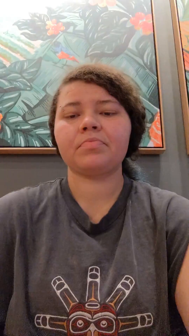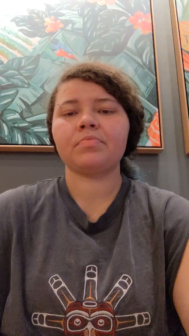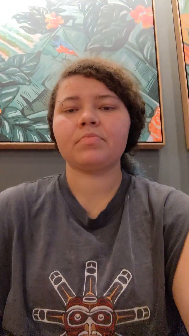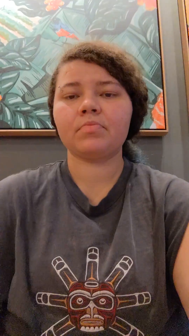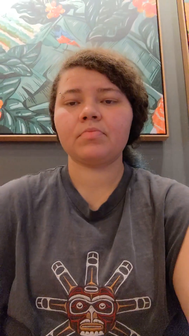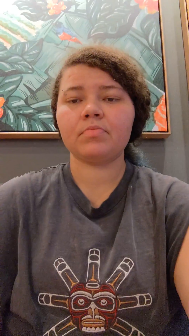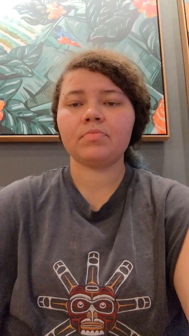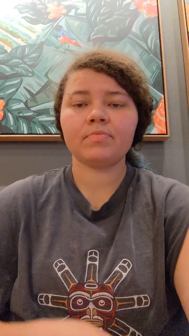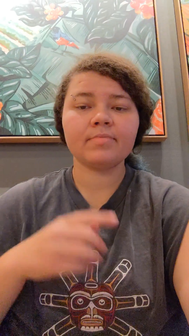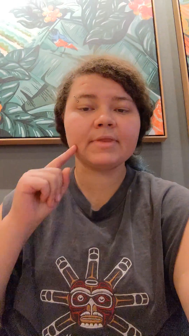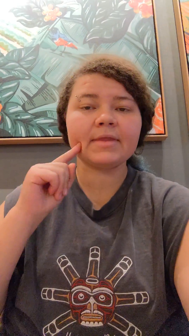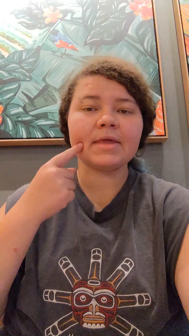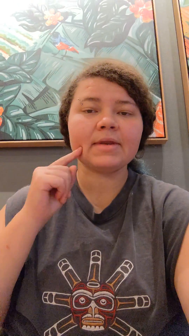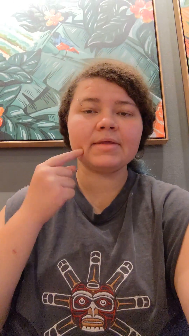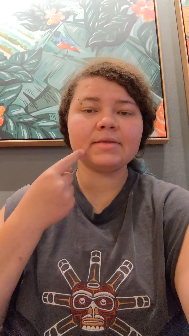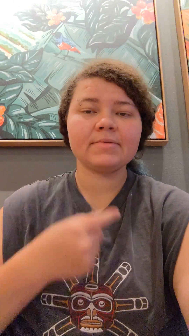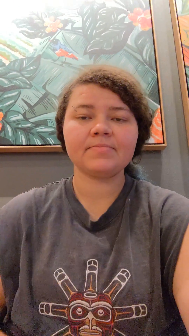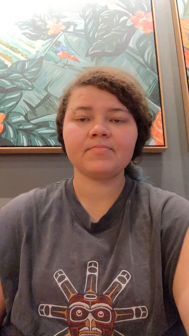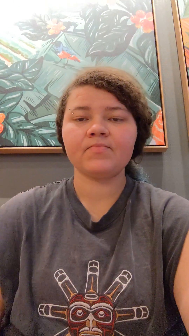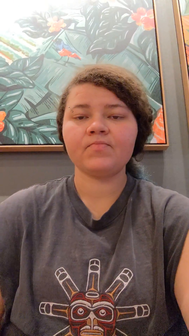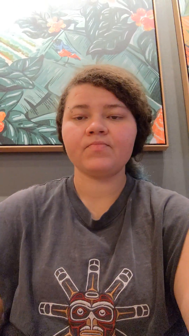candy